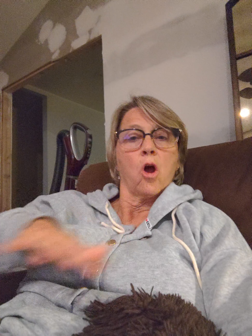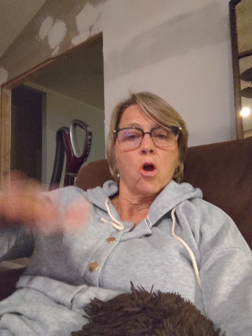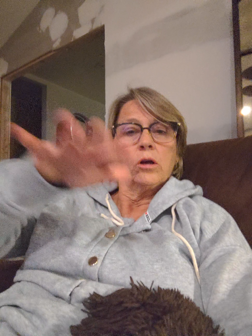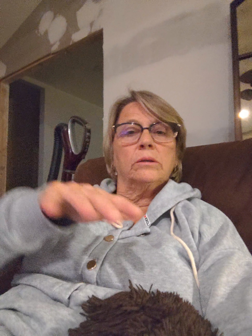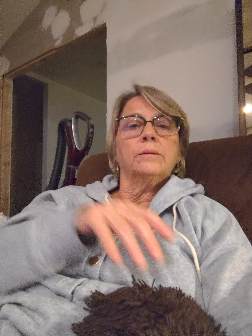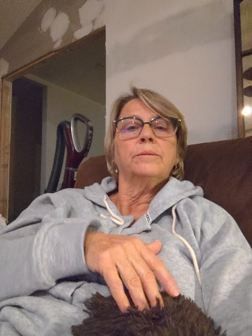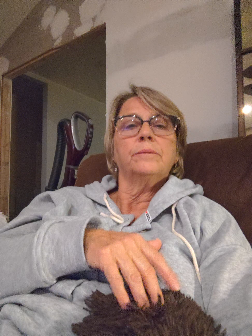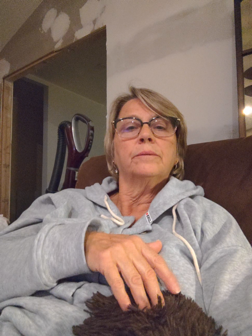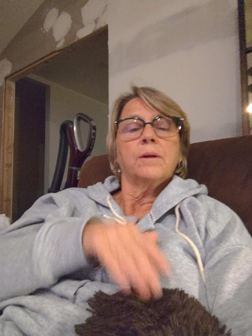backyard